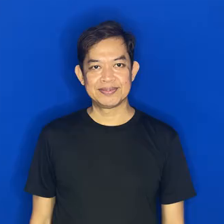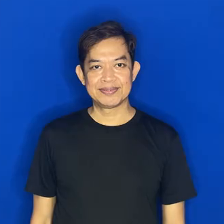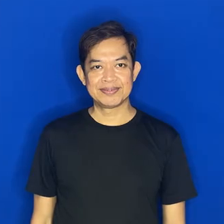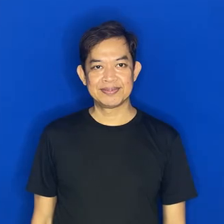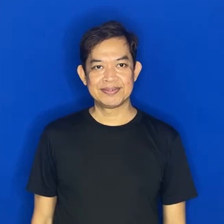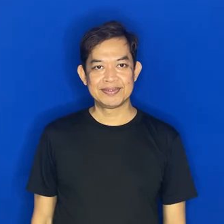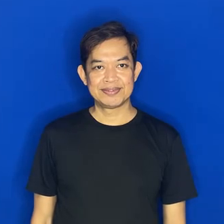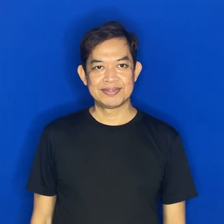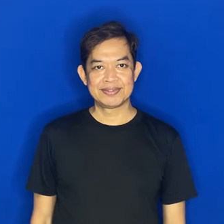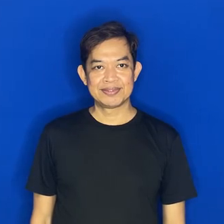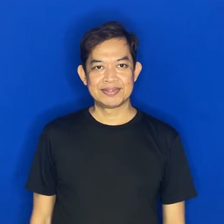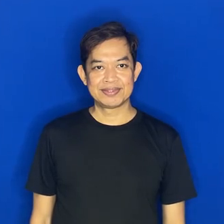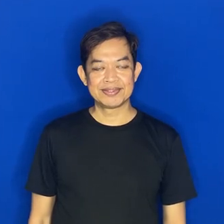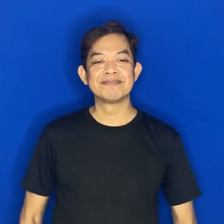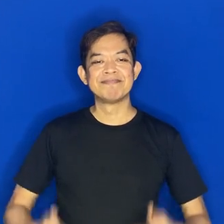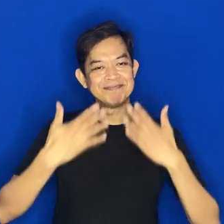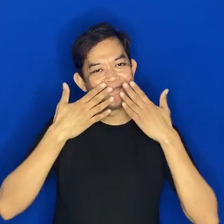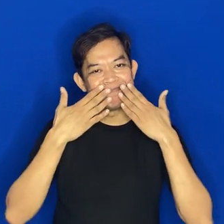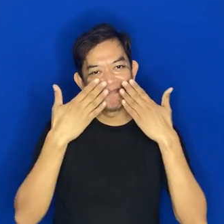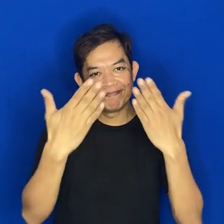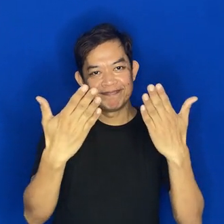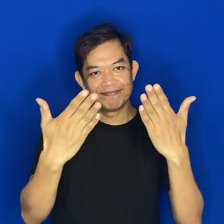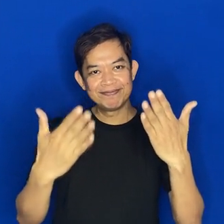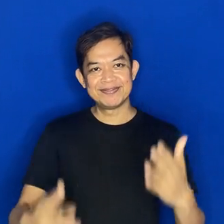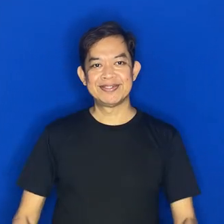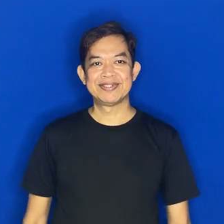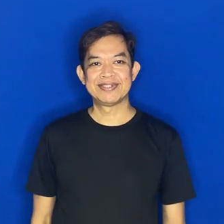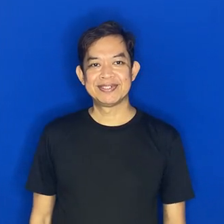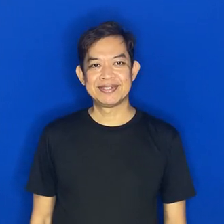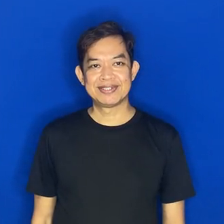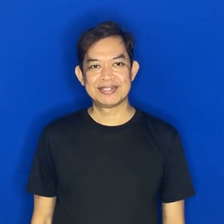thank you